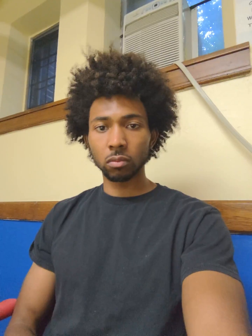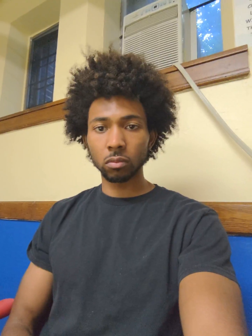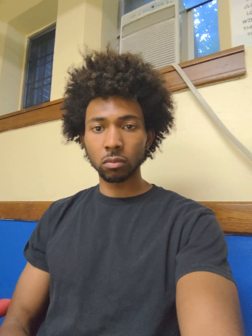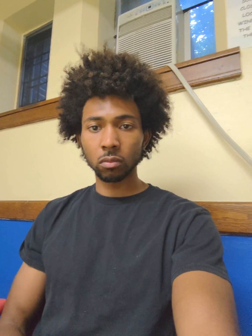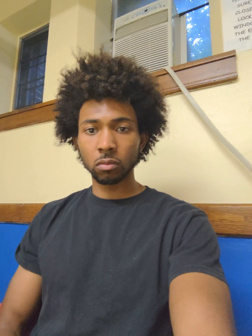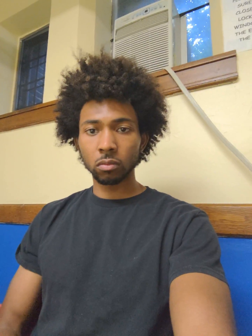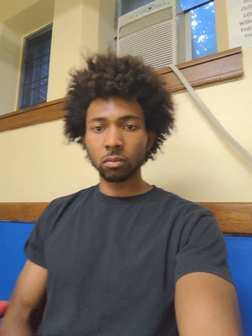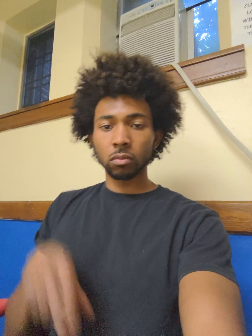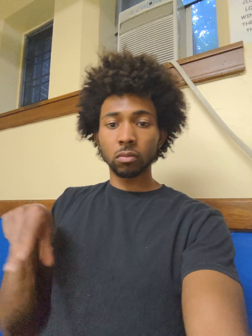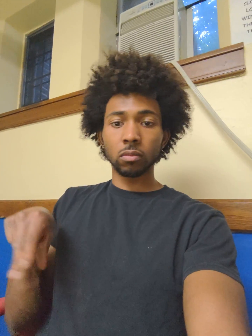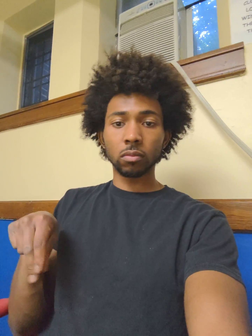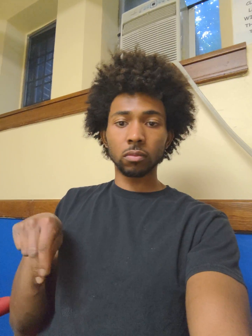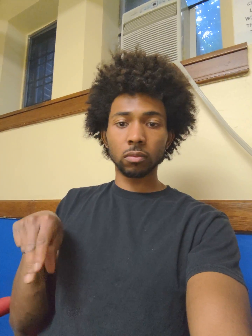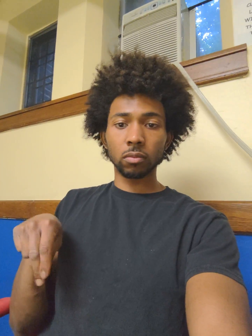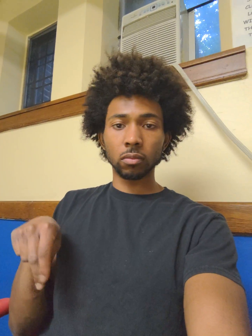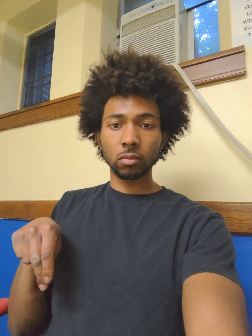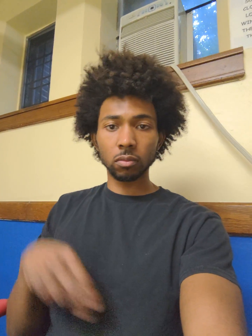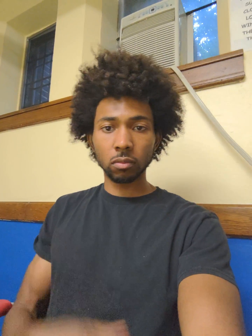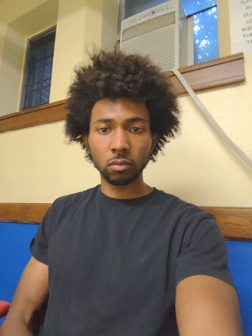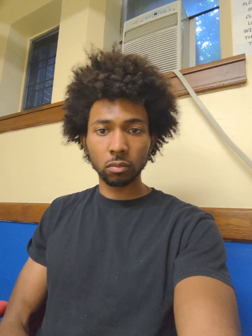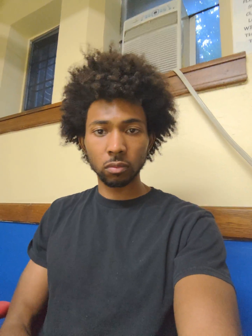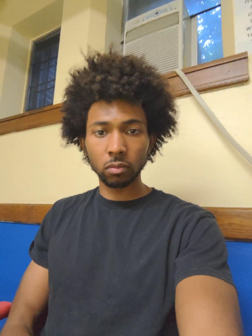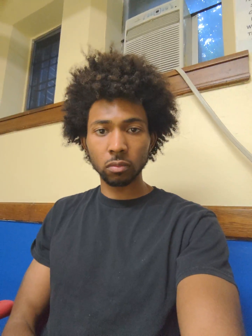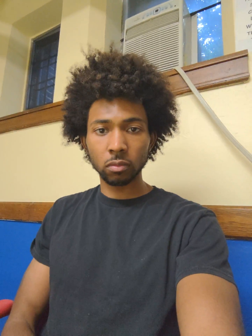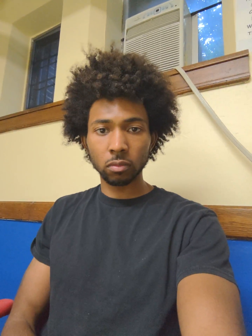diaper